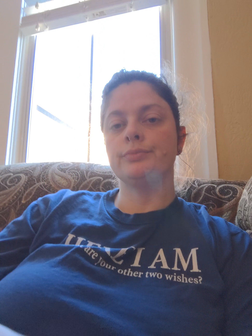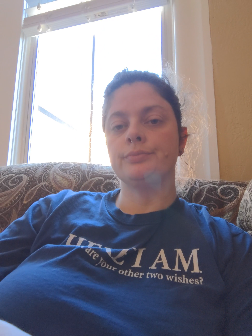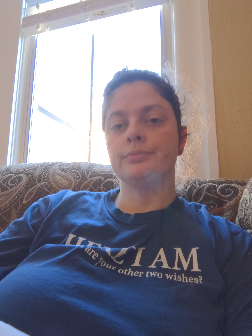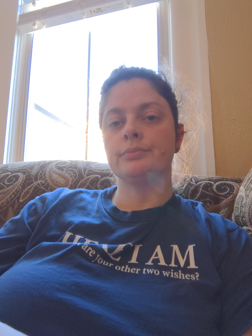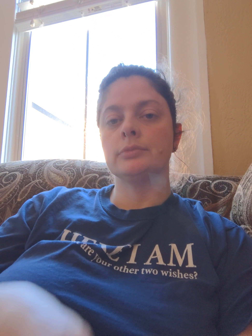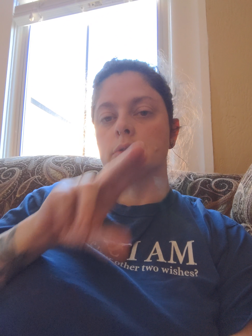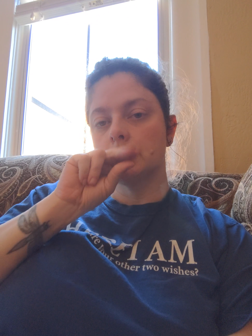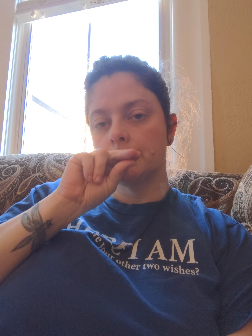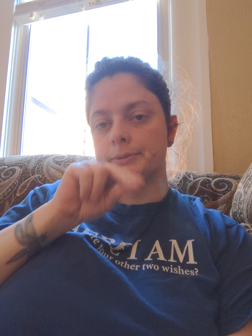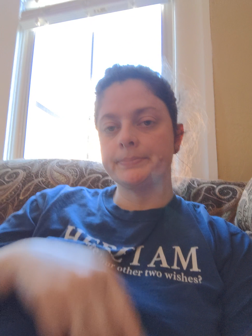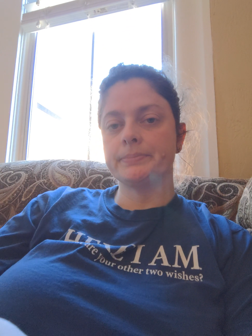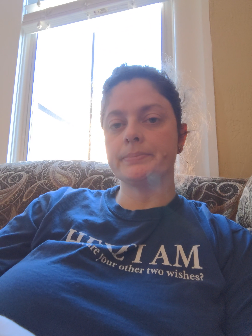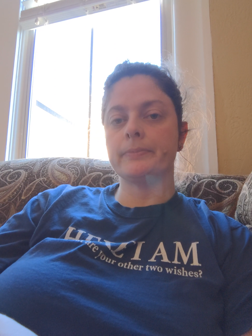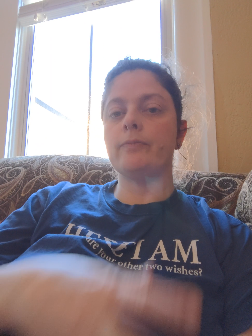duck